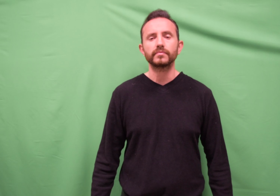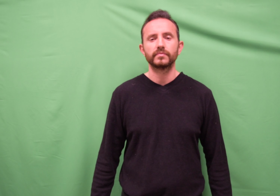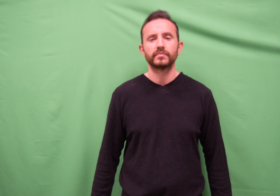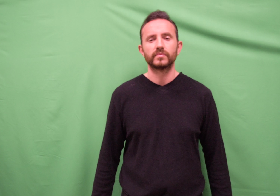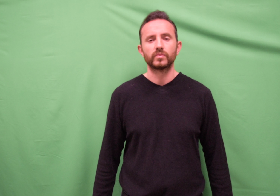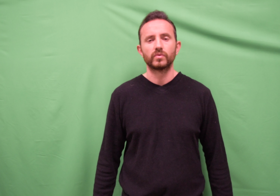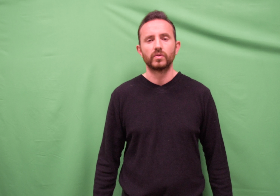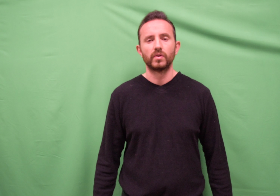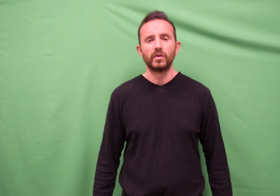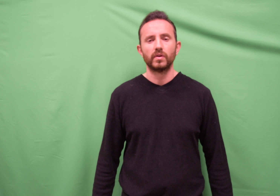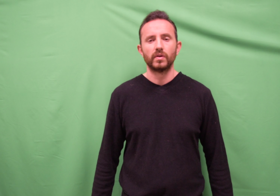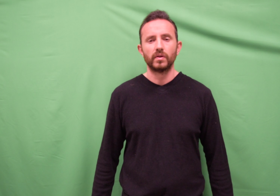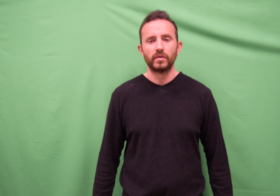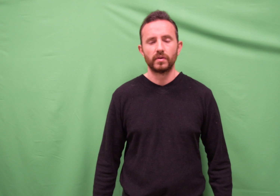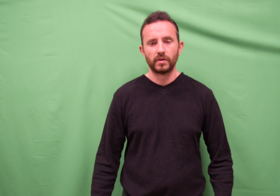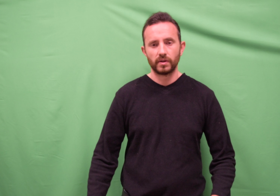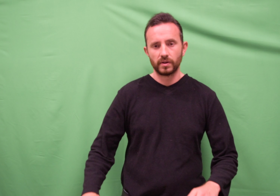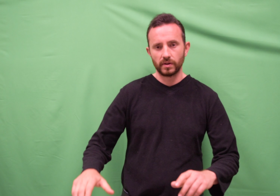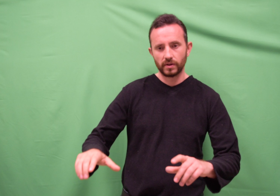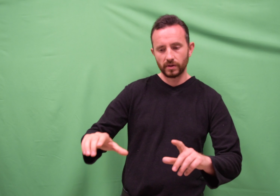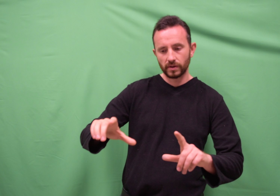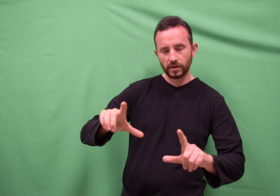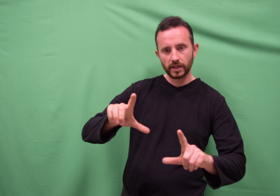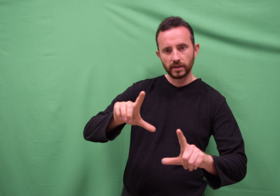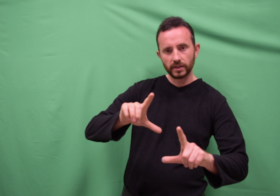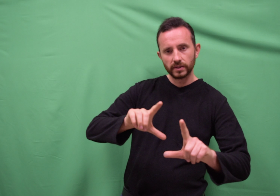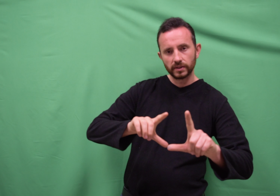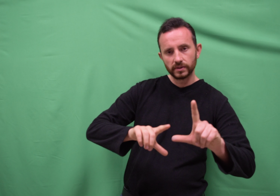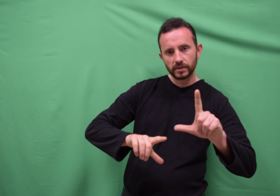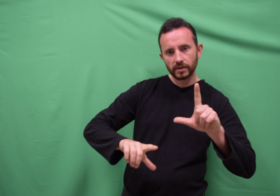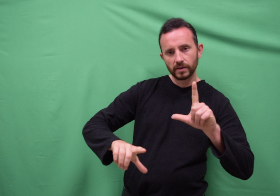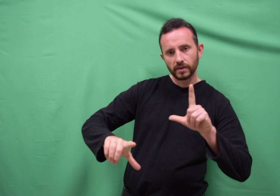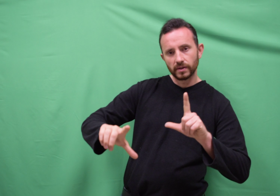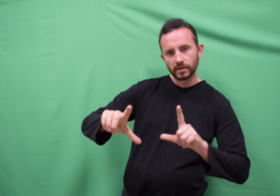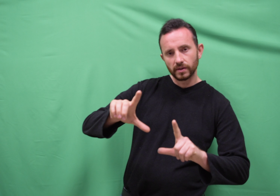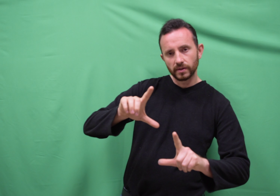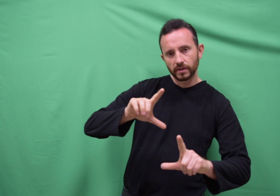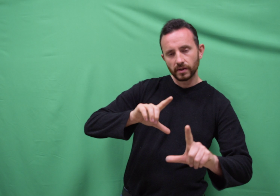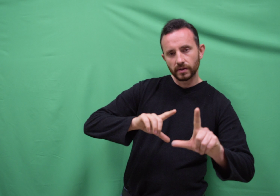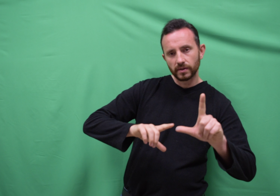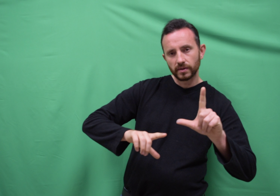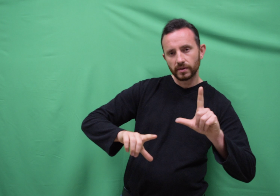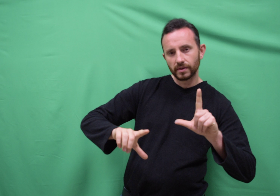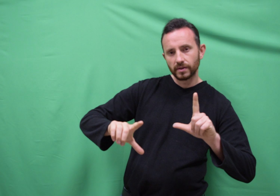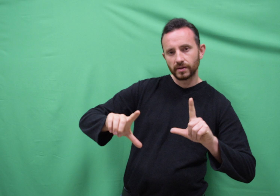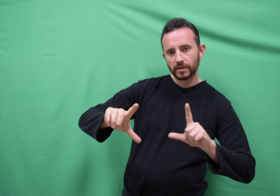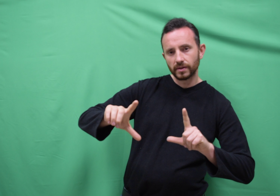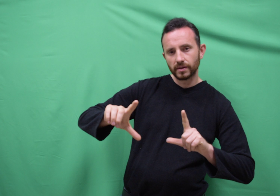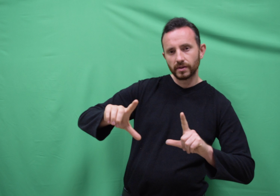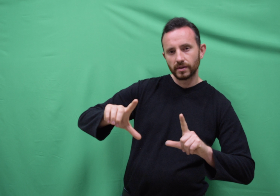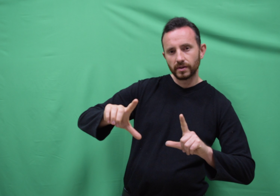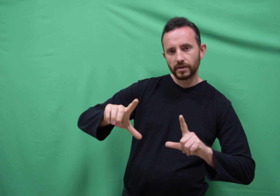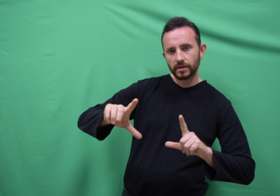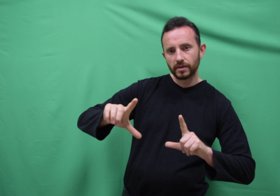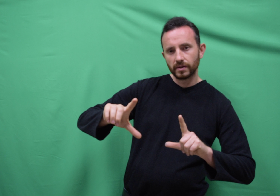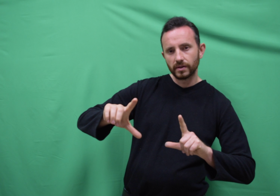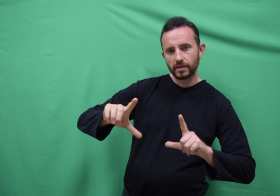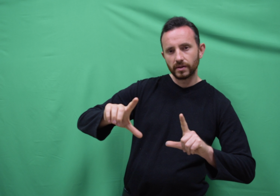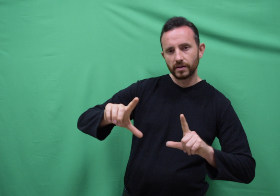LSM